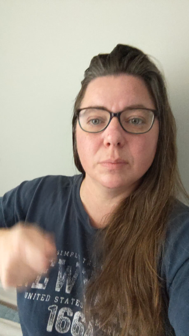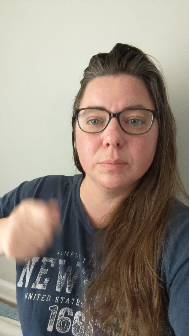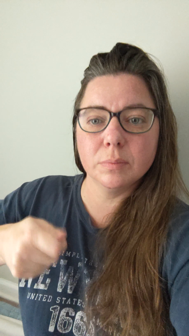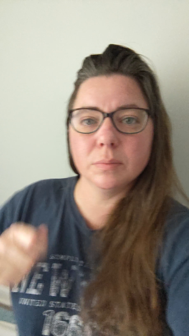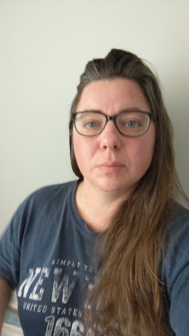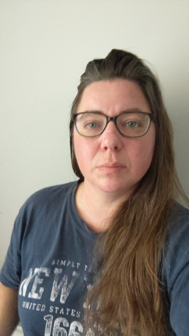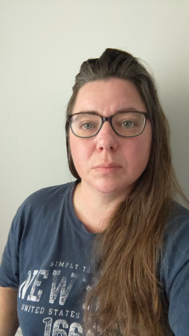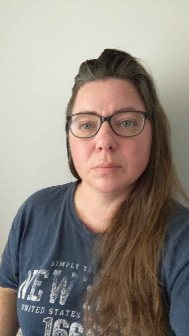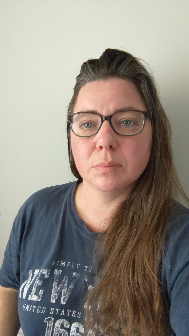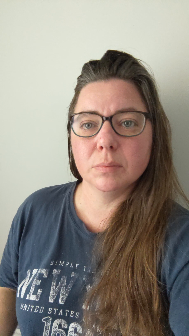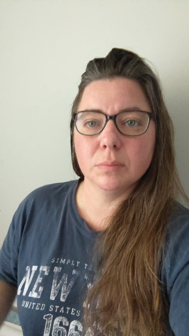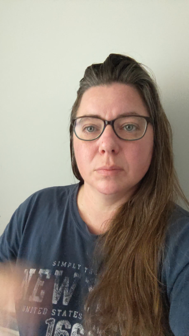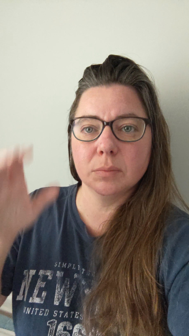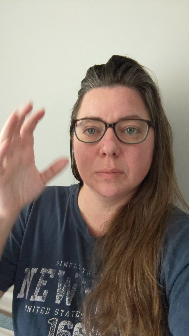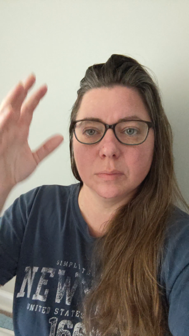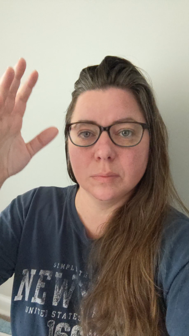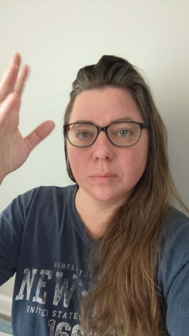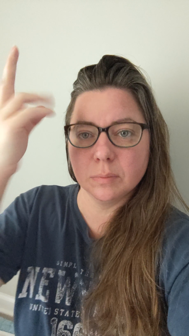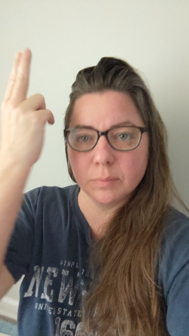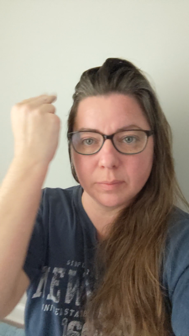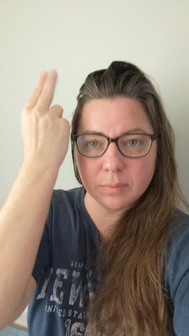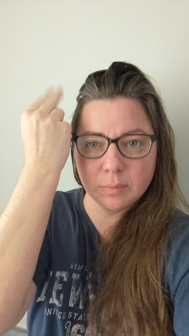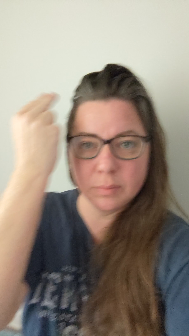bunny